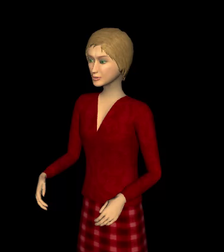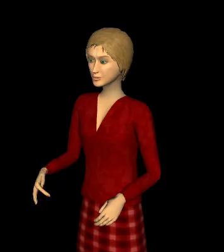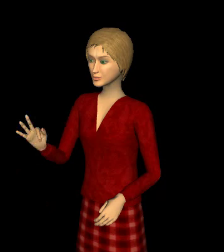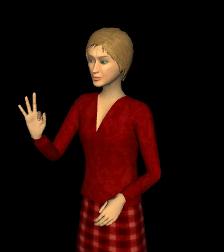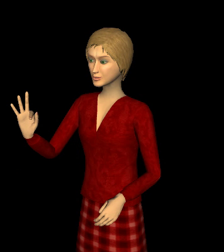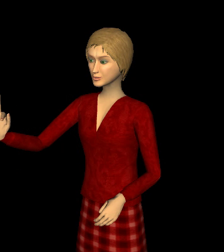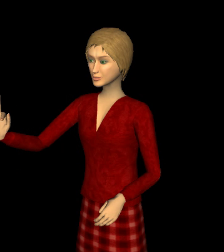فرنسا